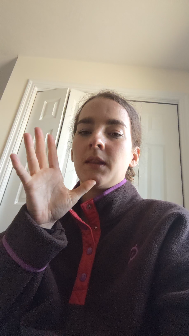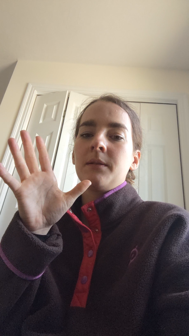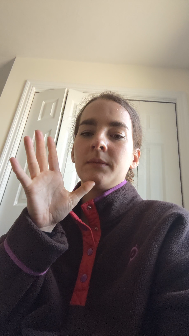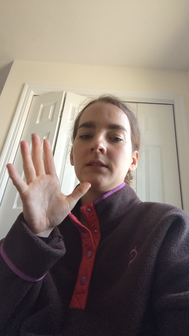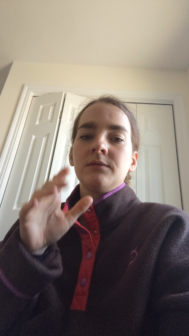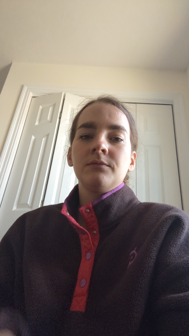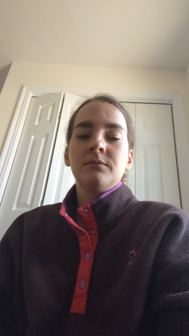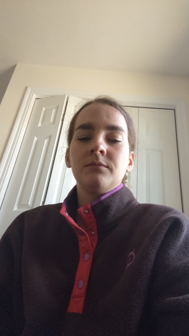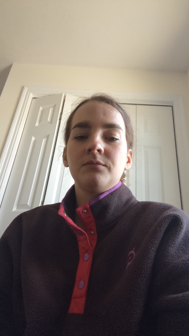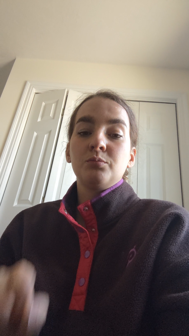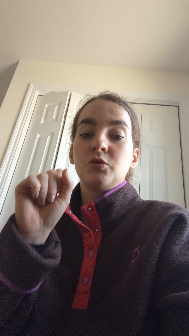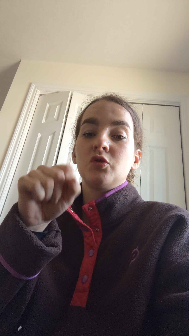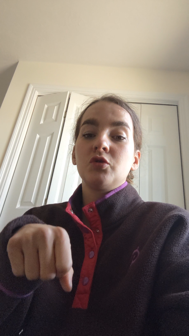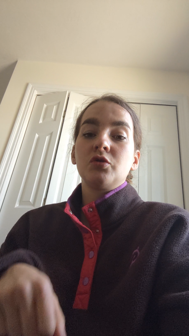could